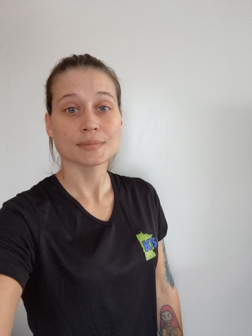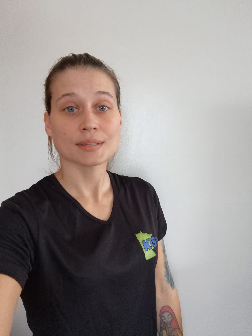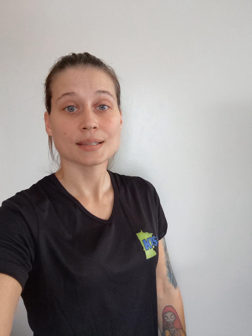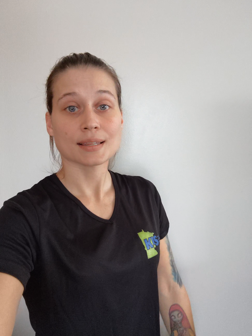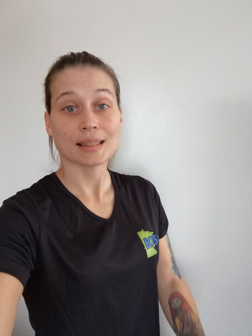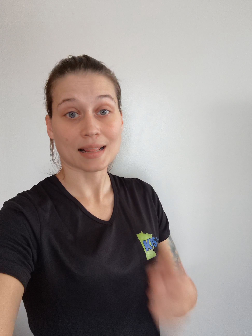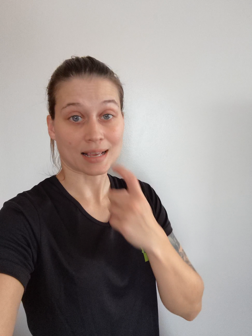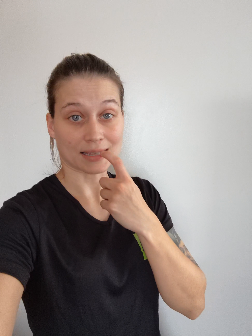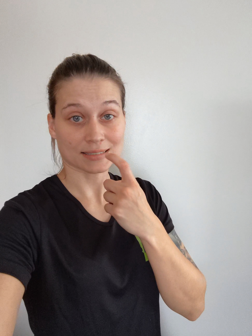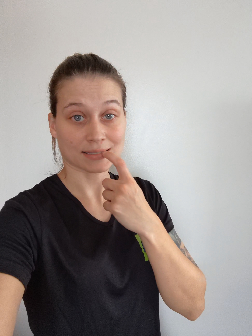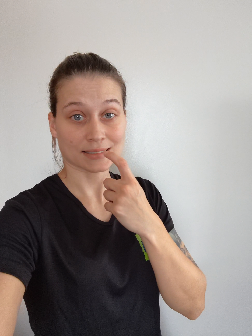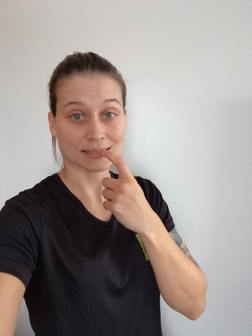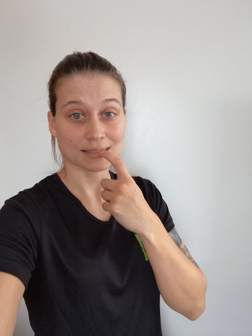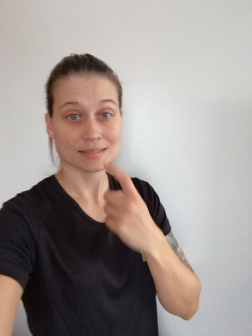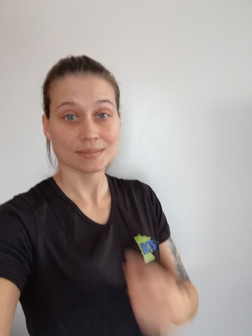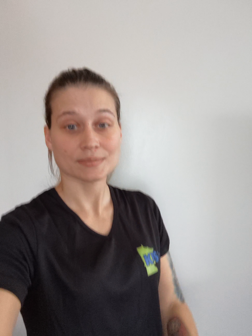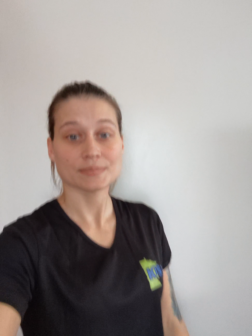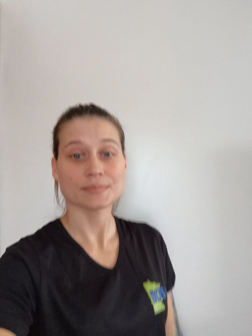window